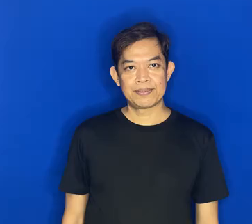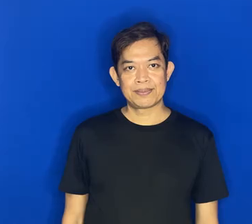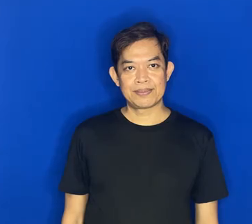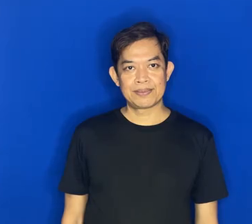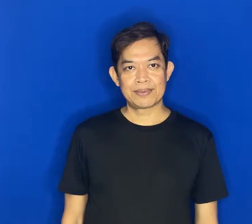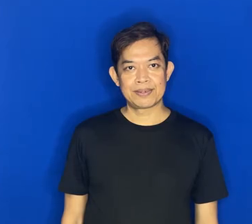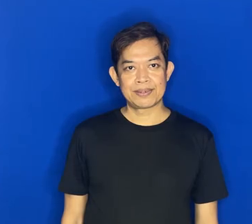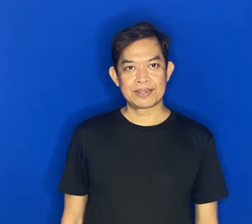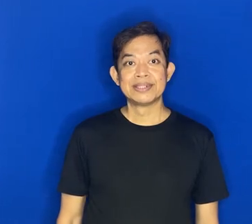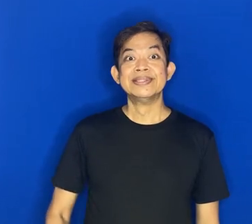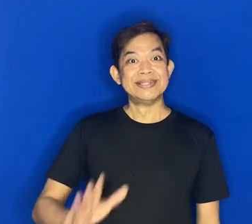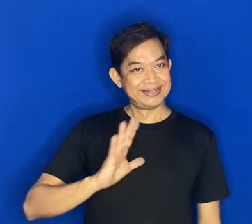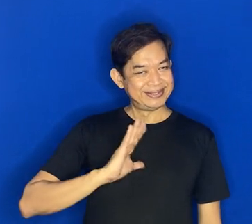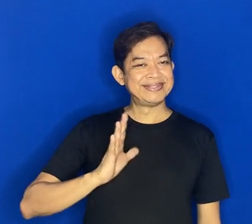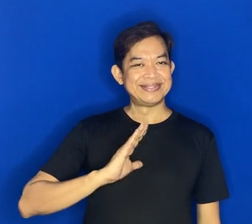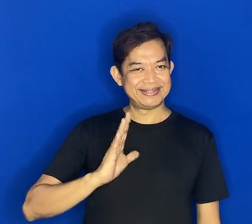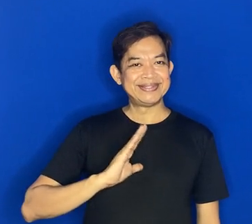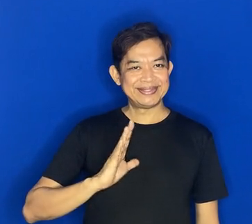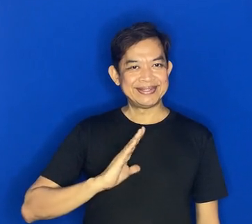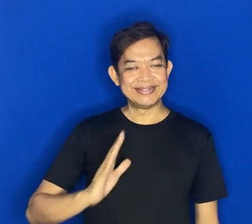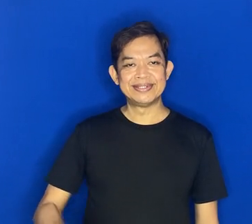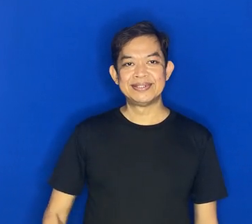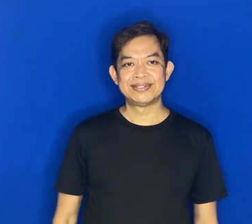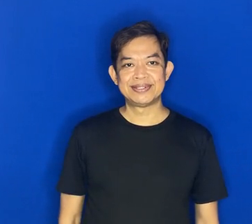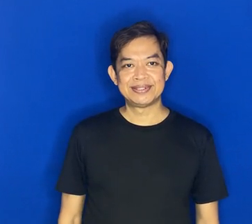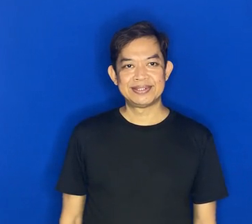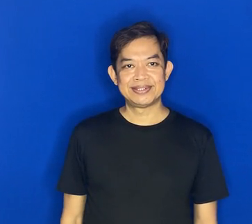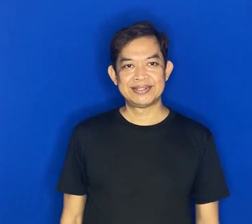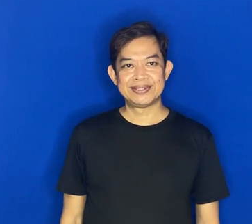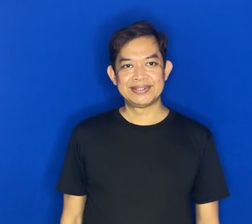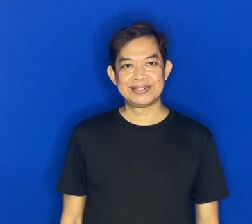im fine